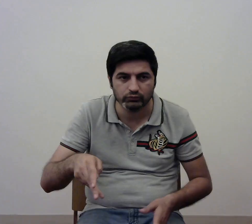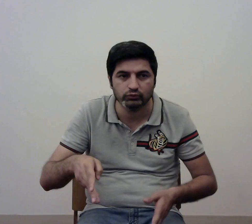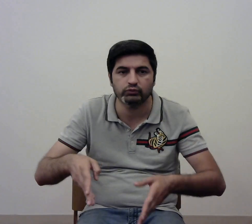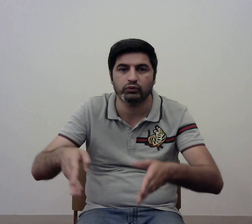yol